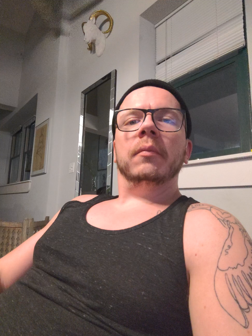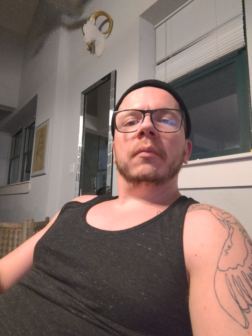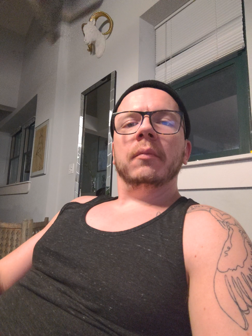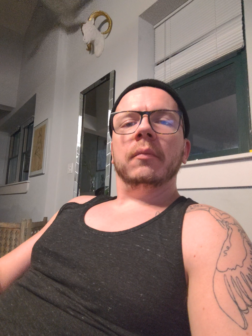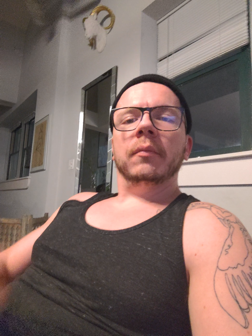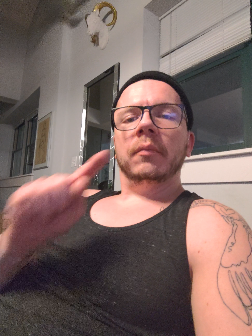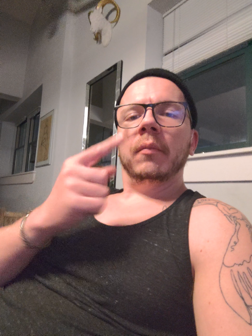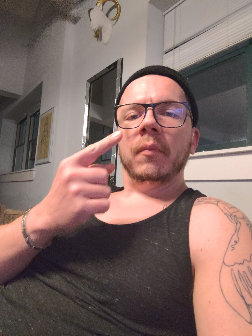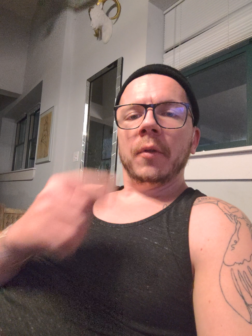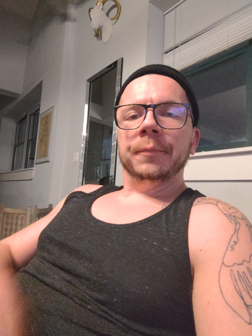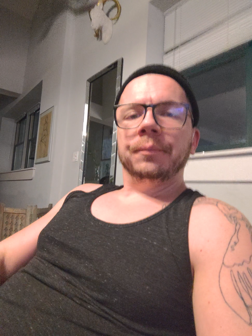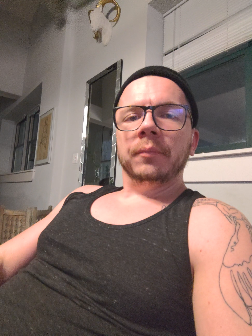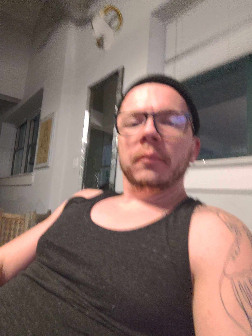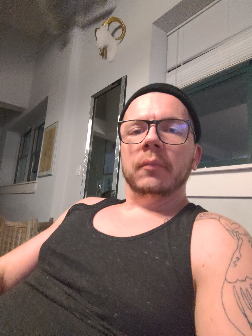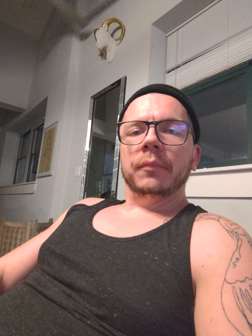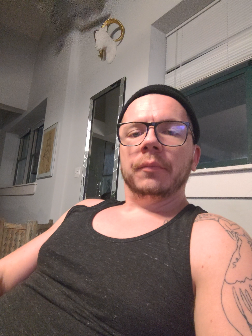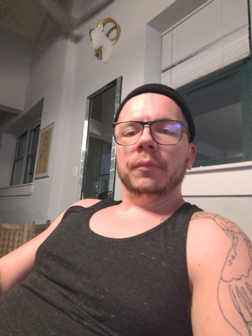first